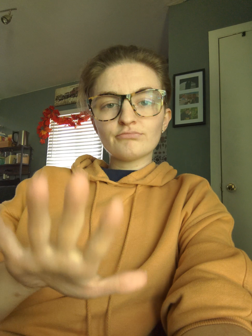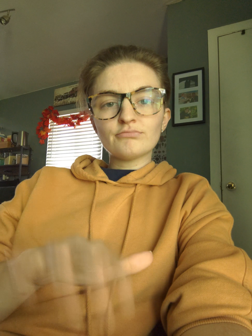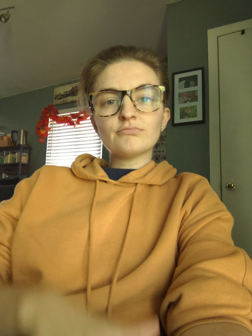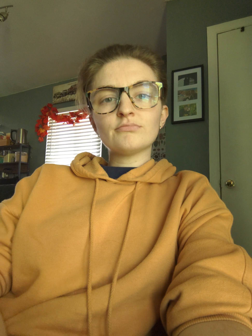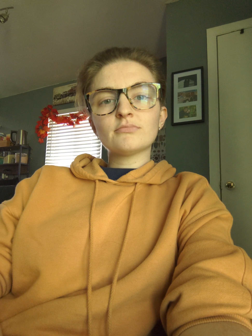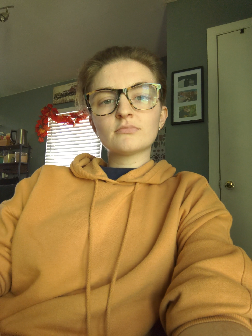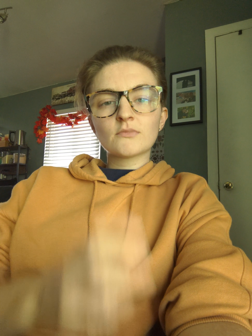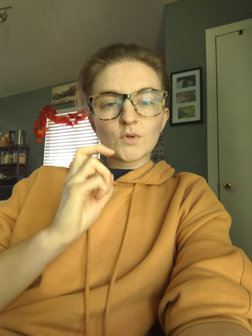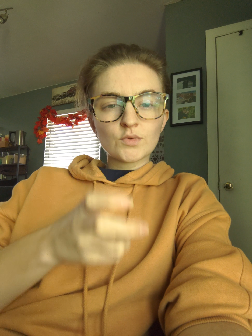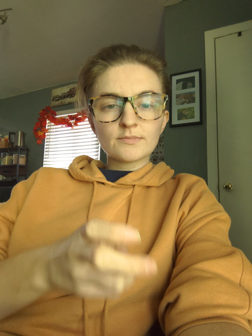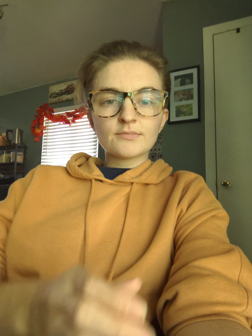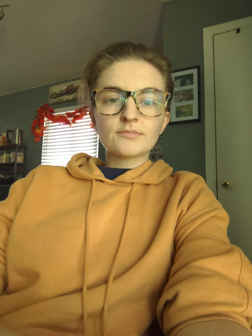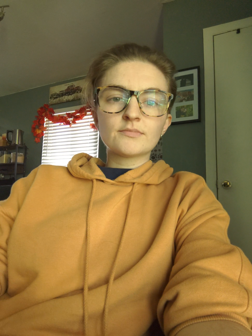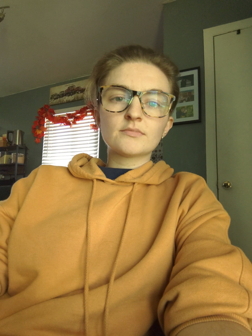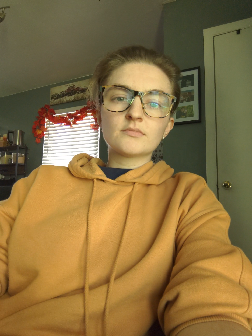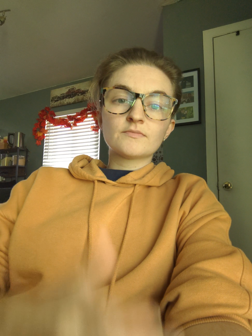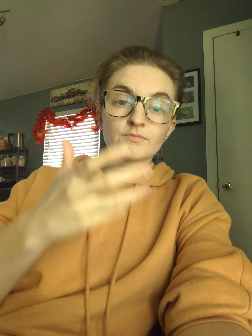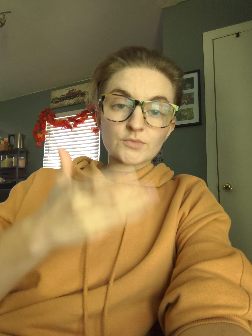hard